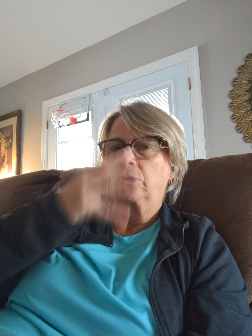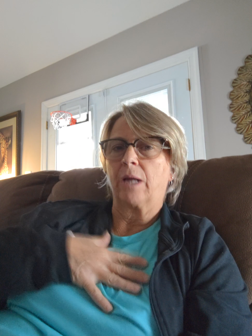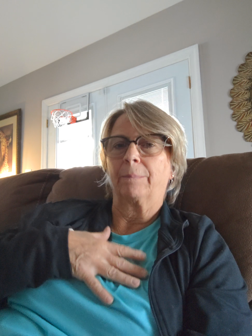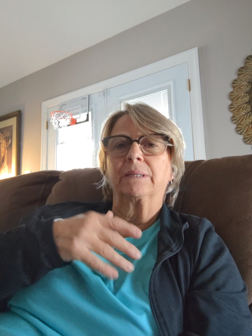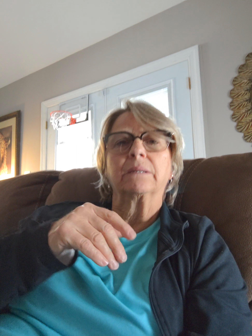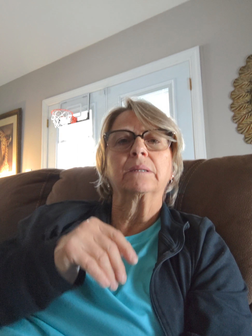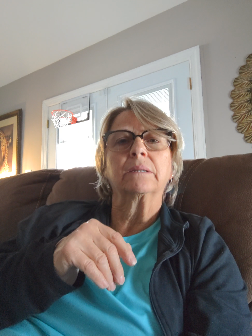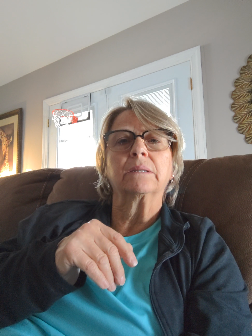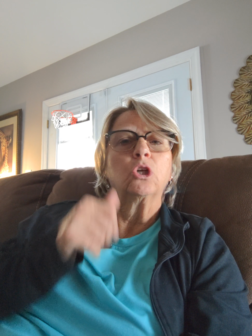pajamas